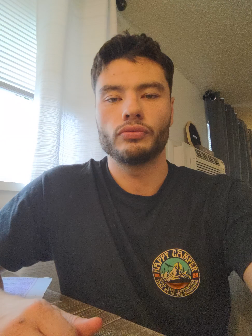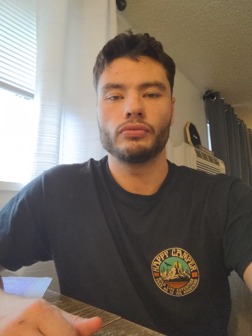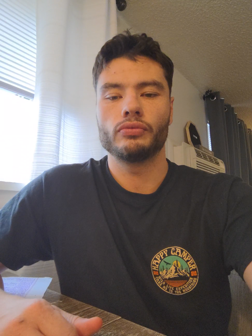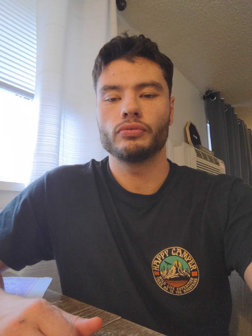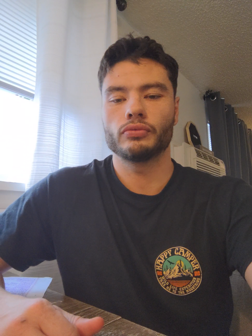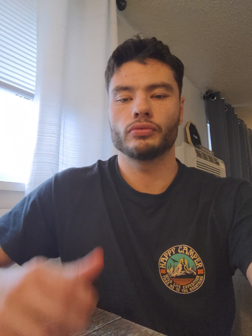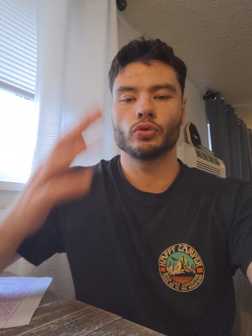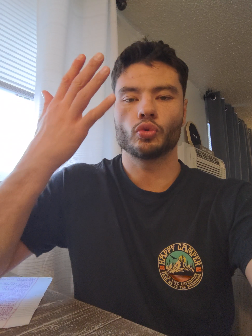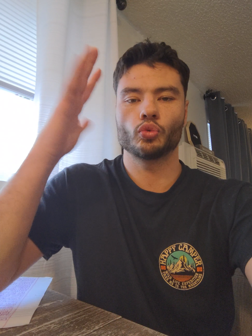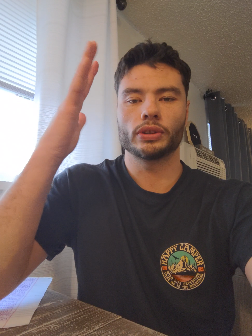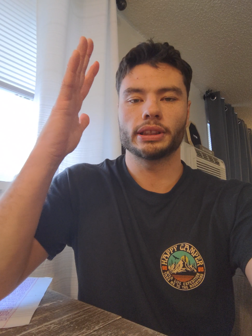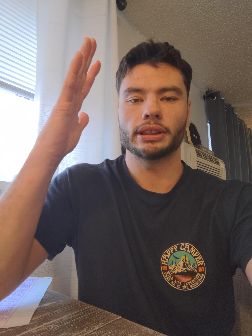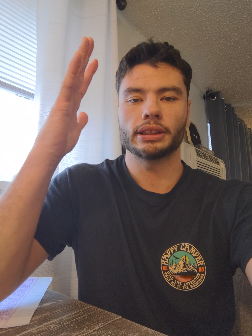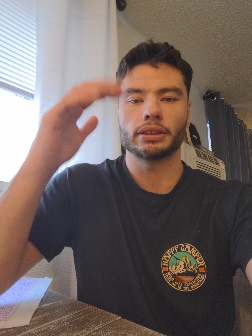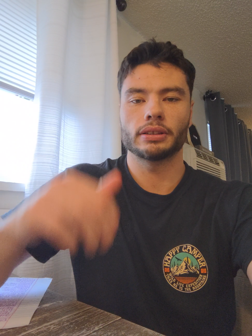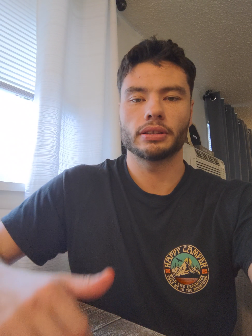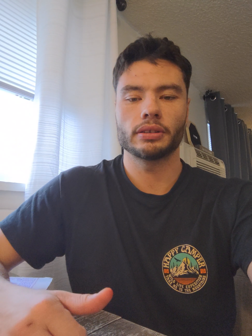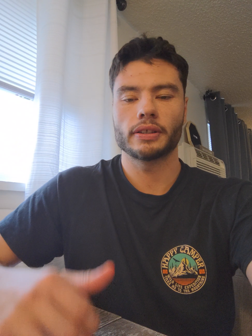tree